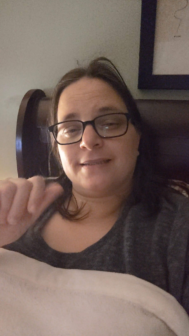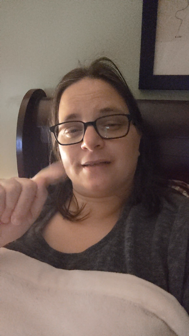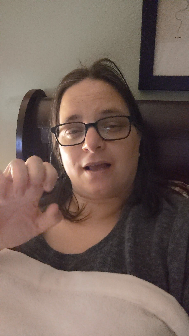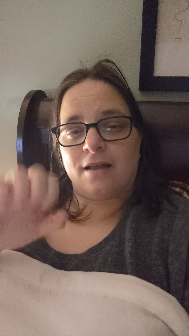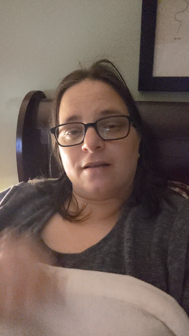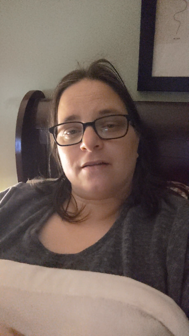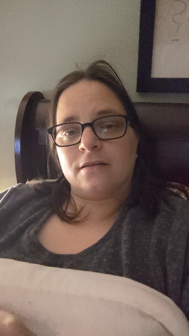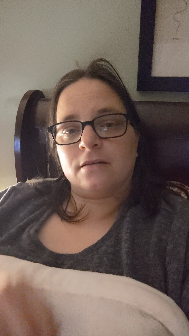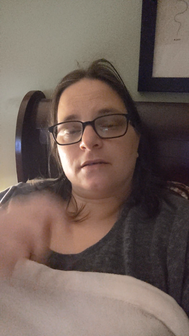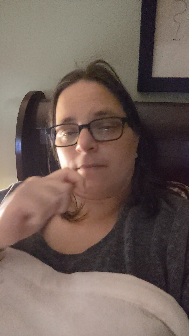popsicle